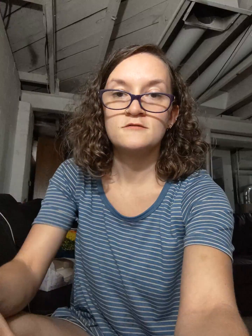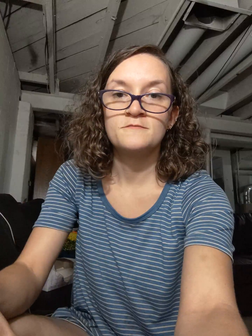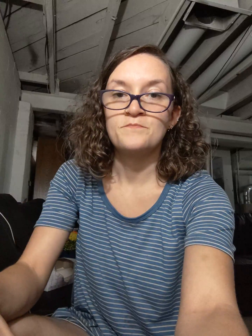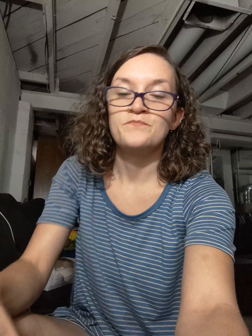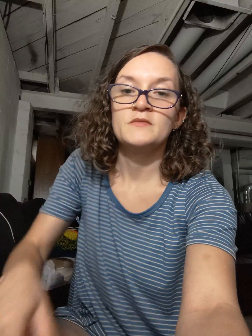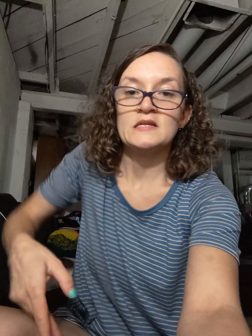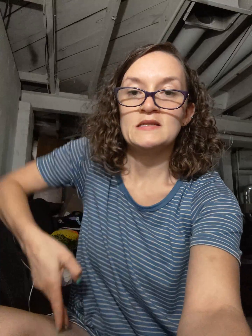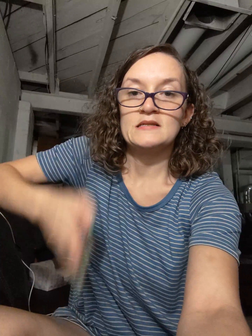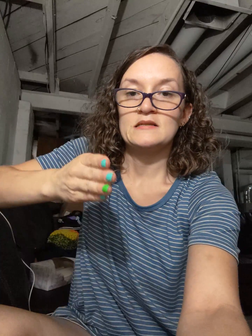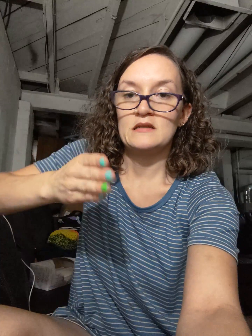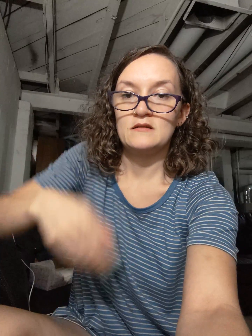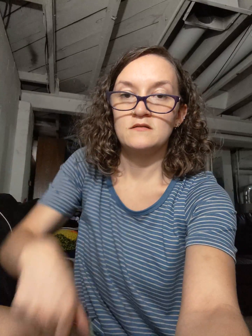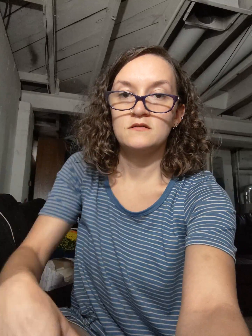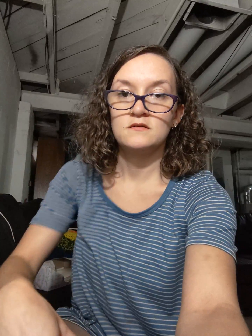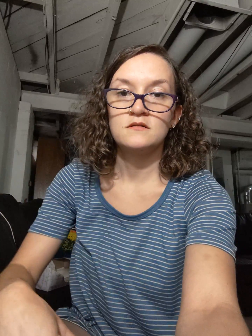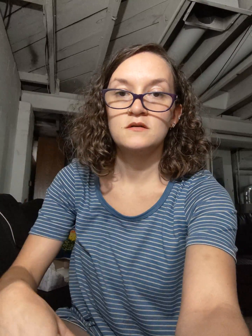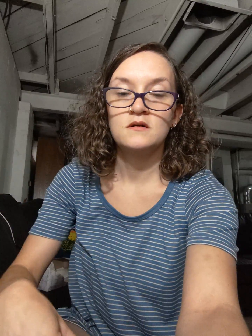kick